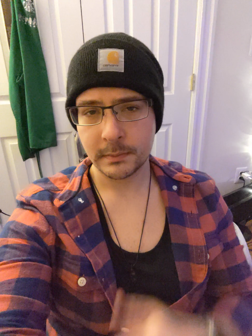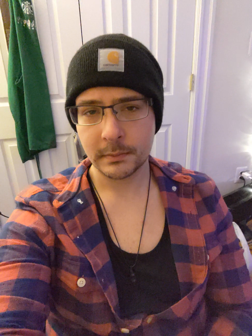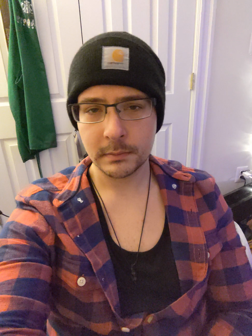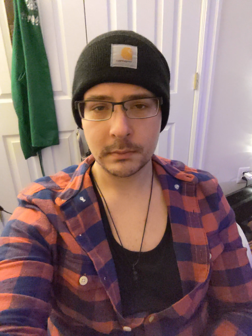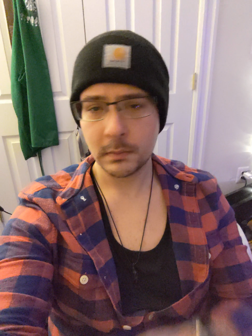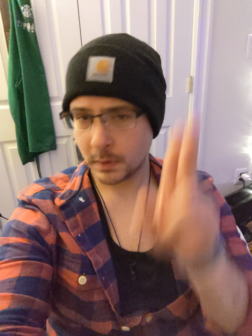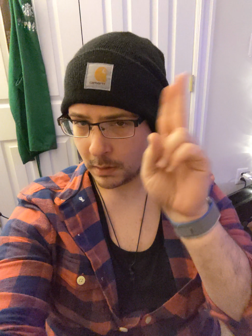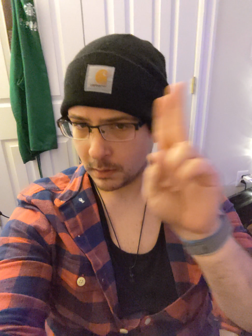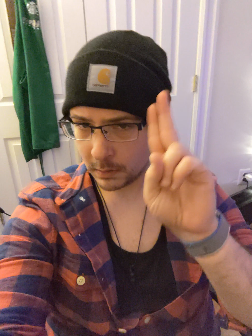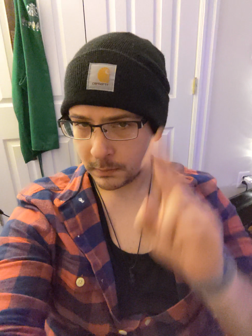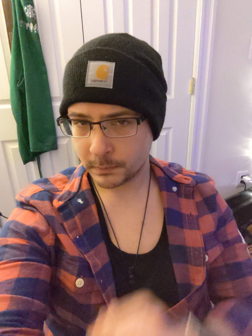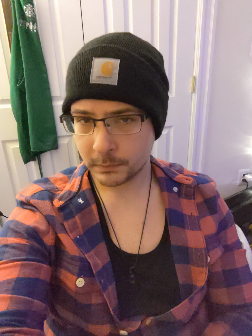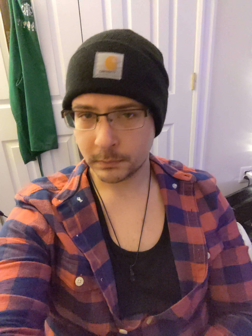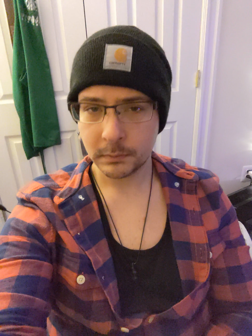uncle